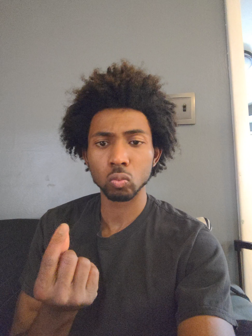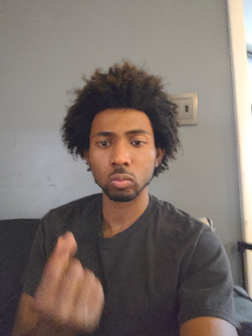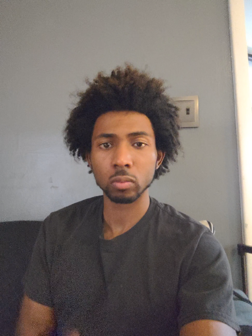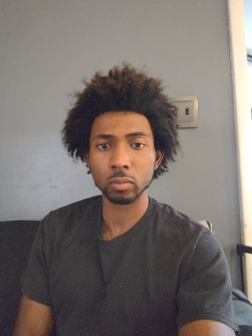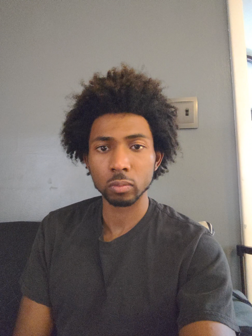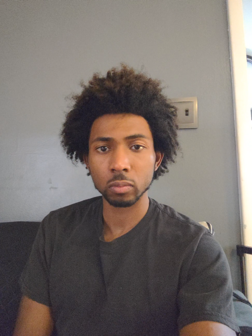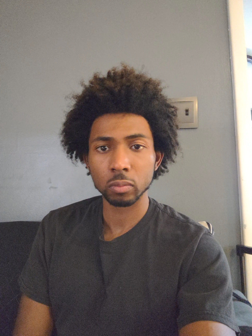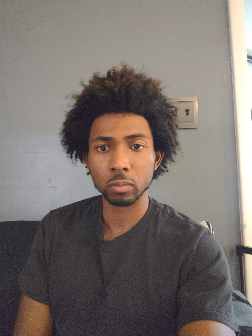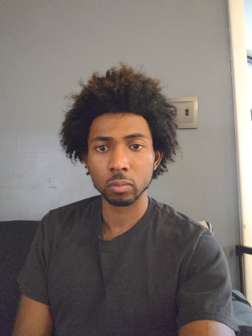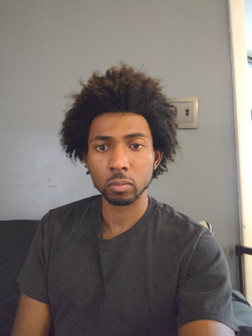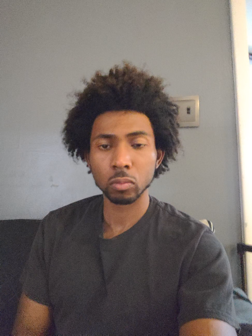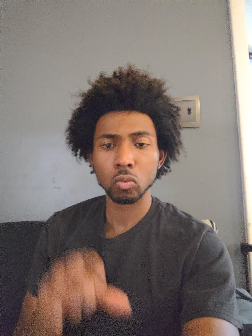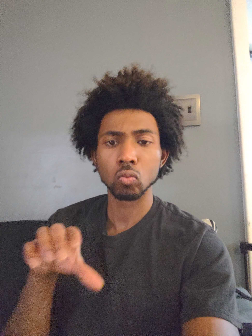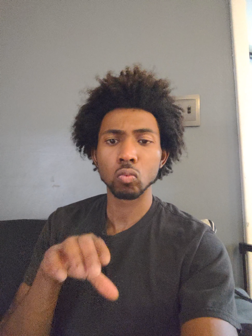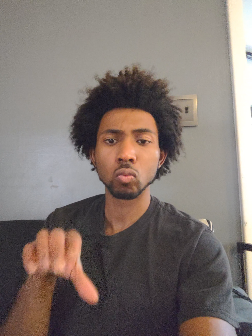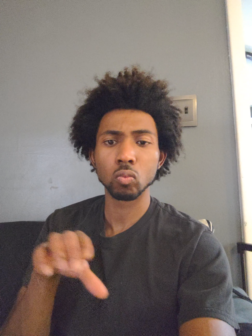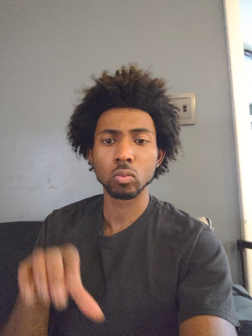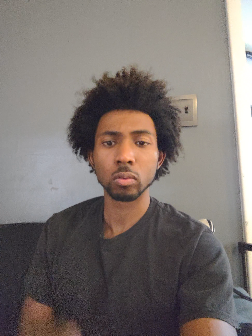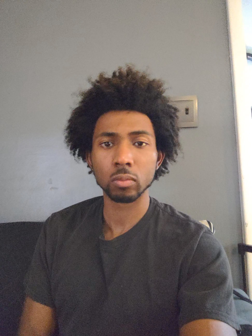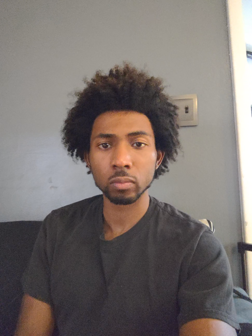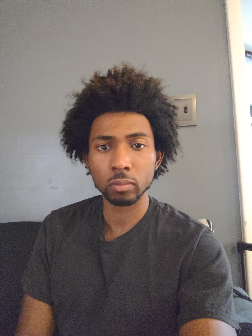does